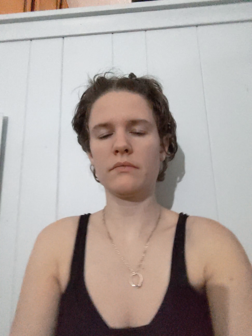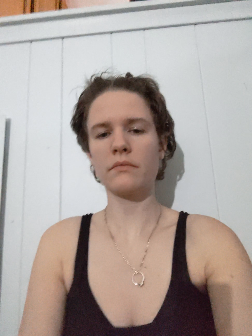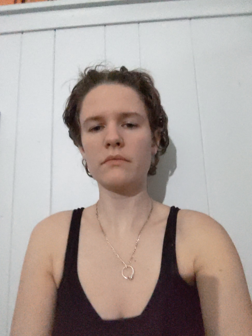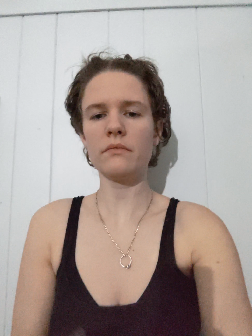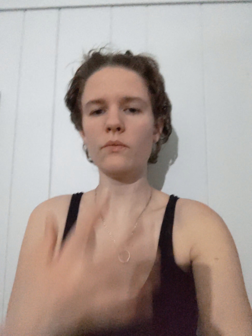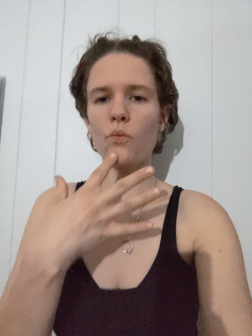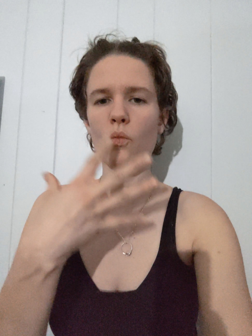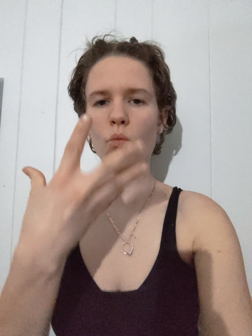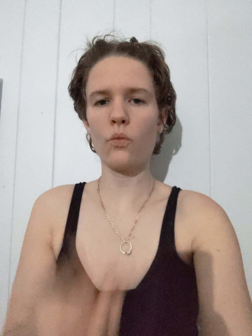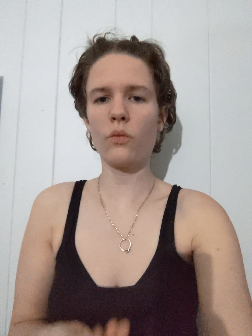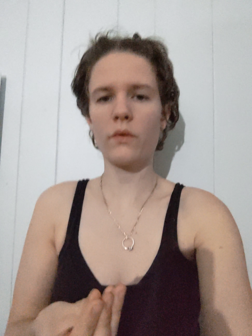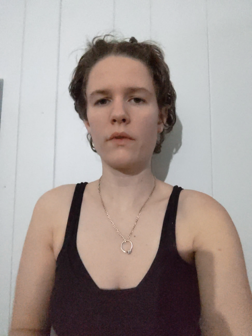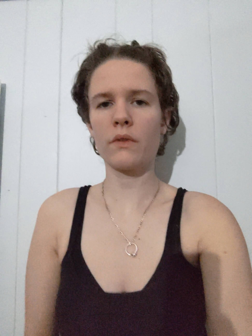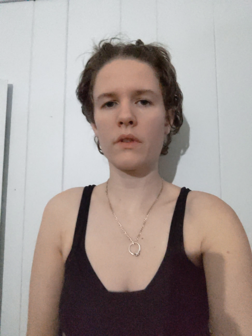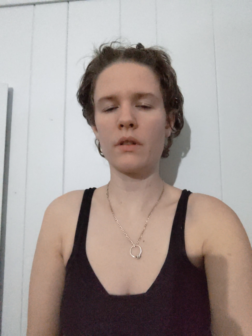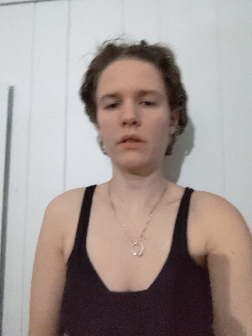wet